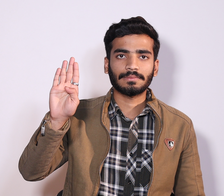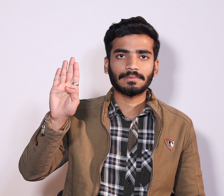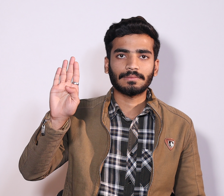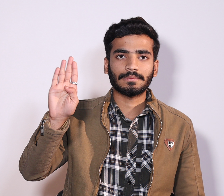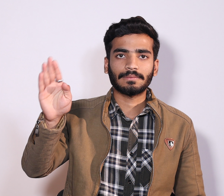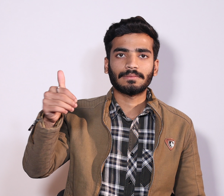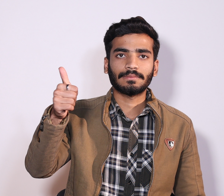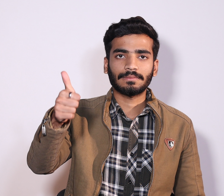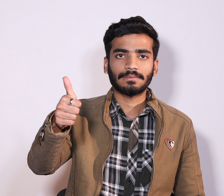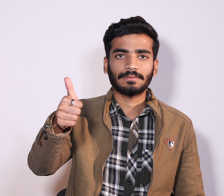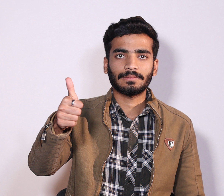best